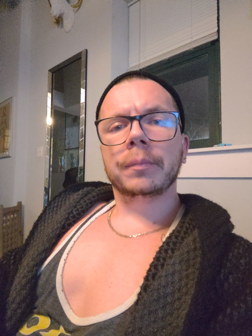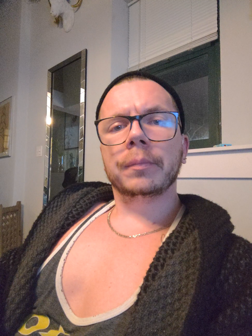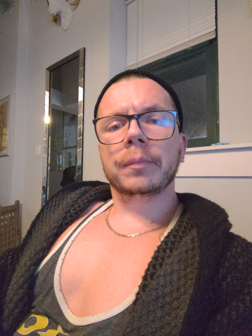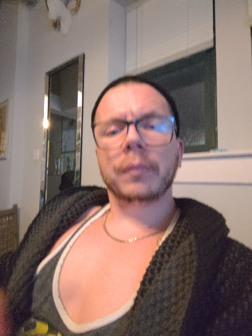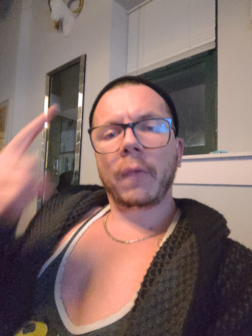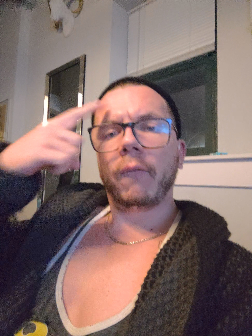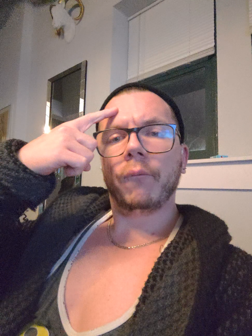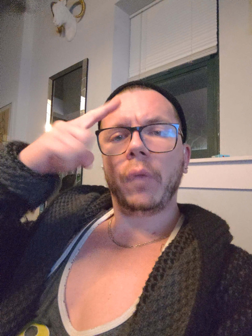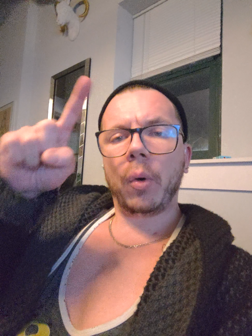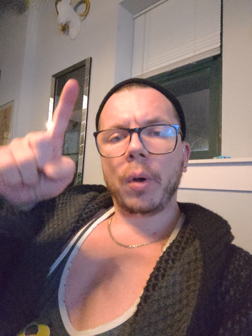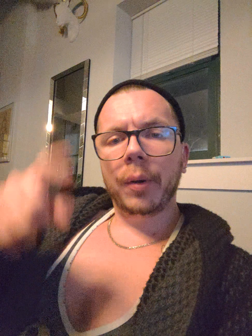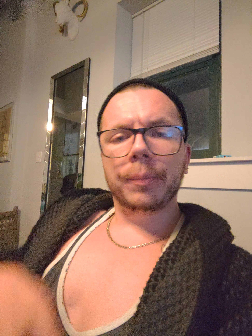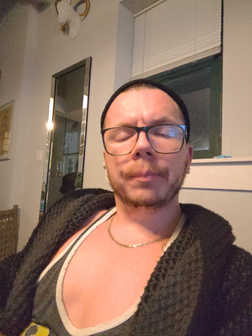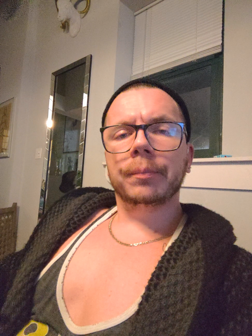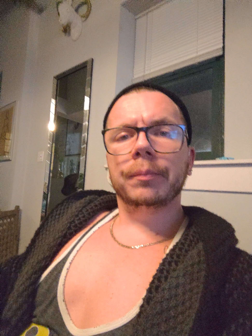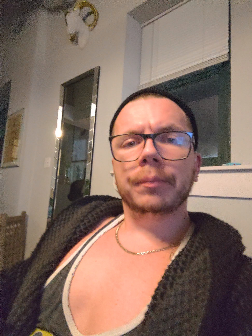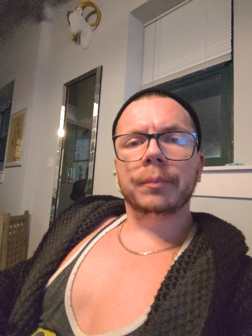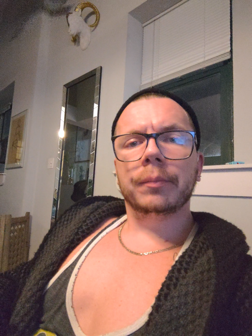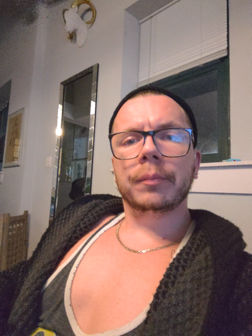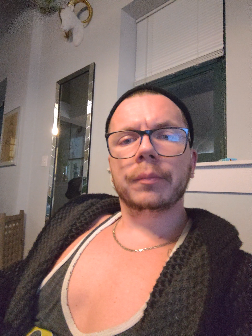for